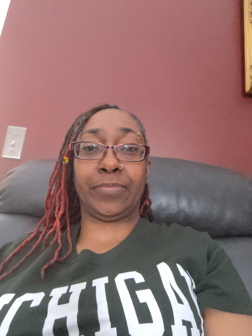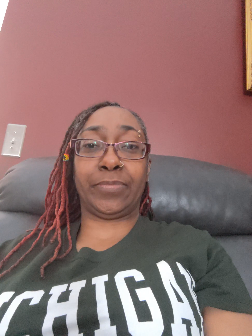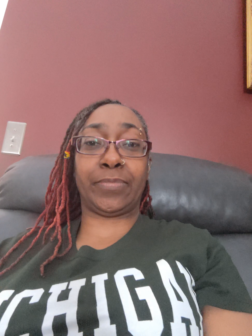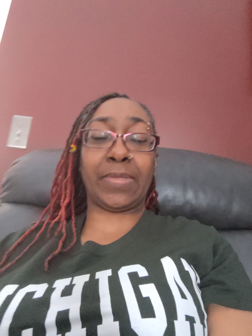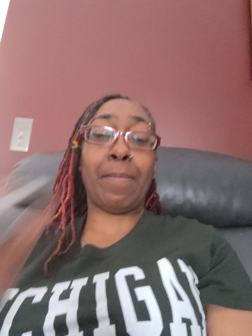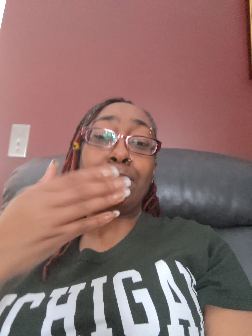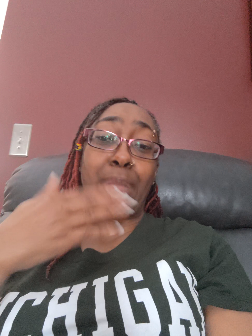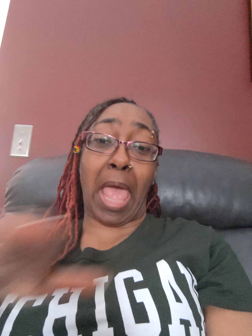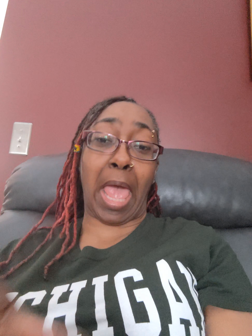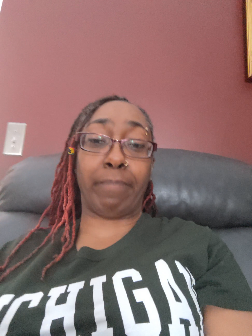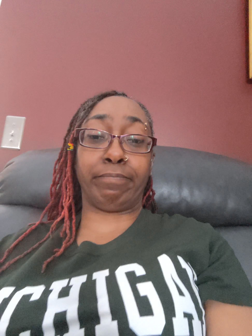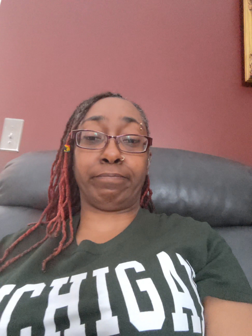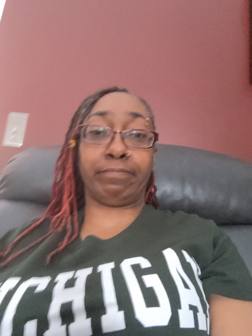bad